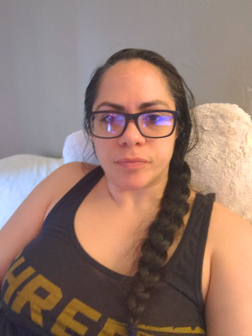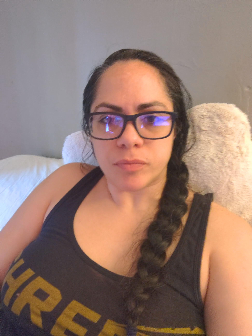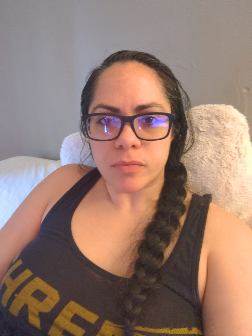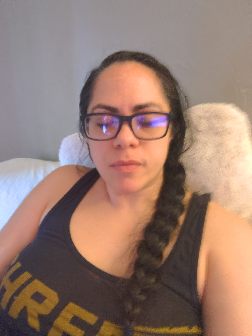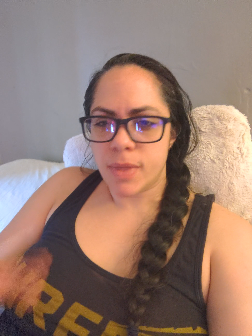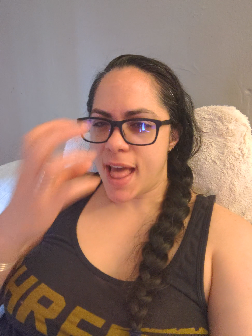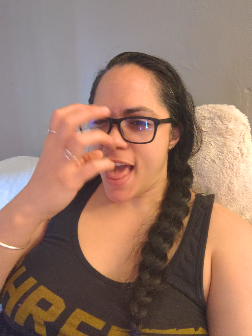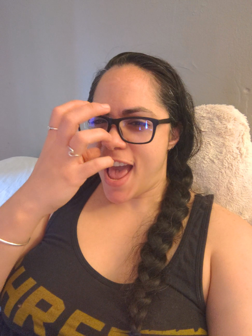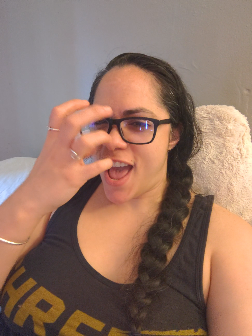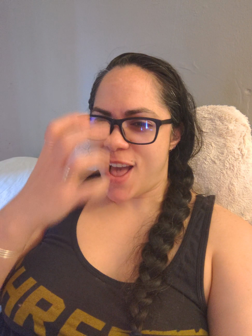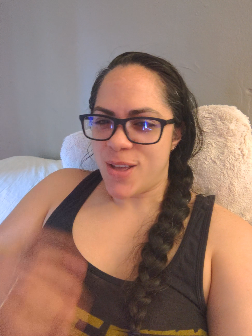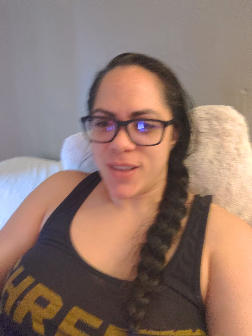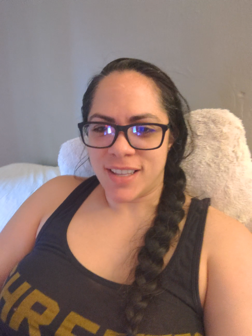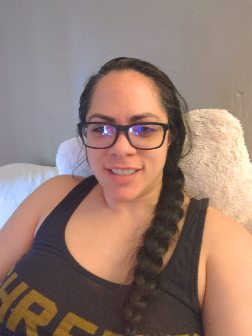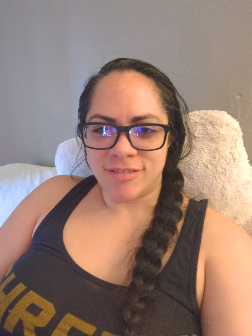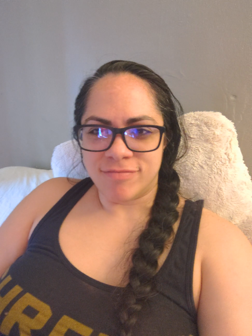clown